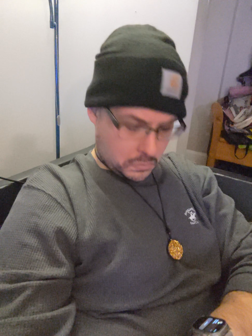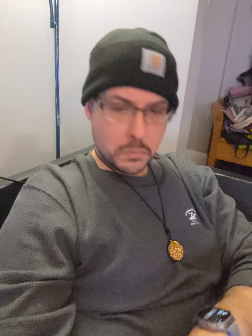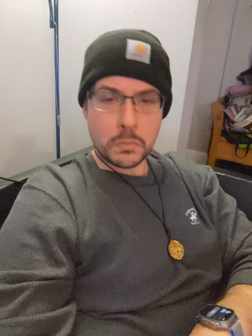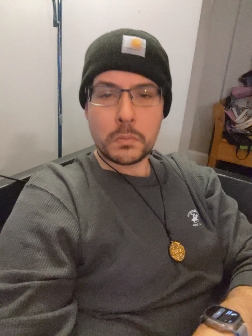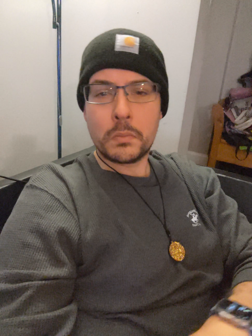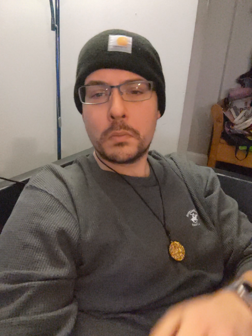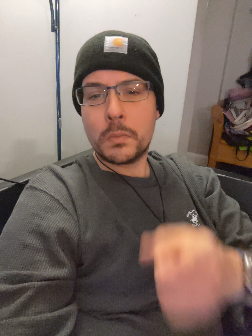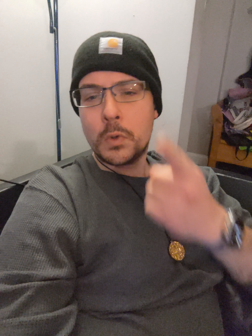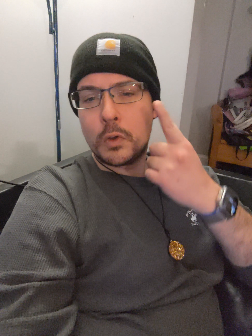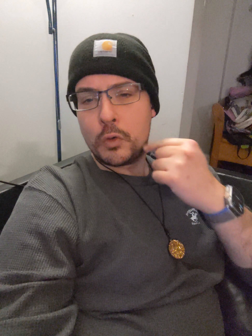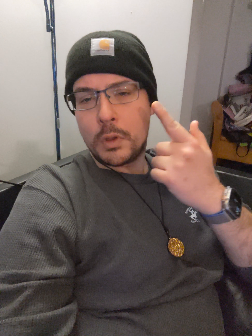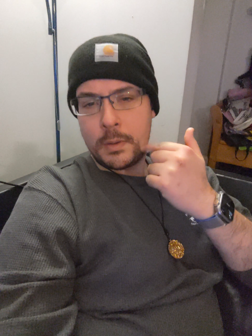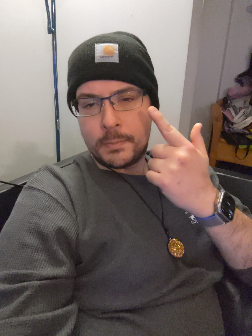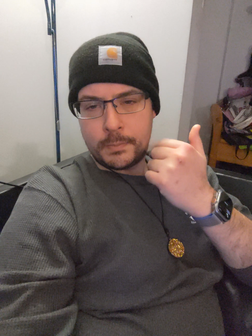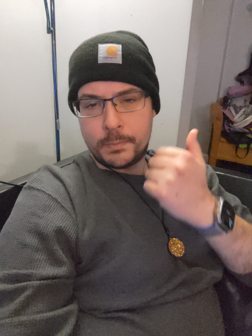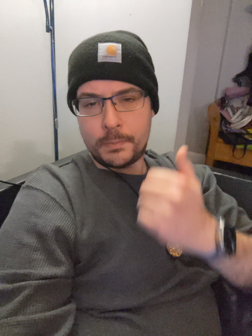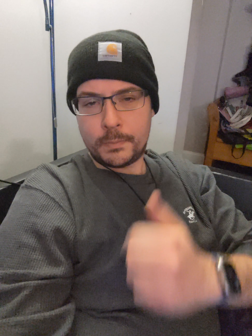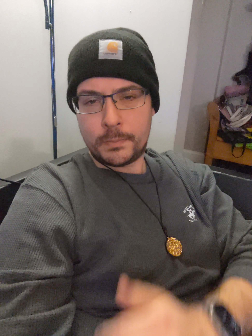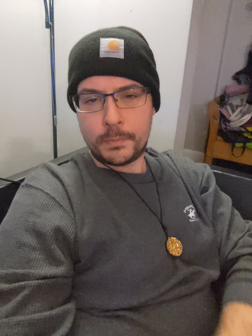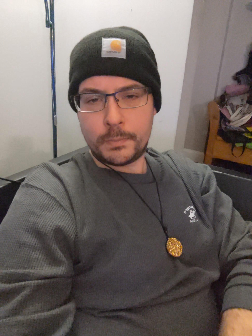cry